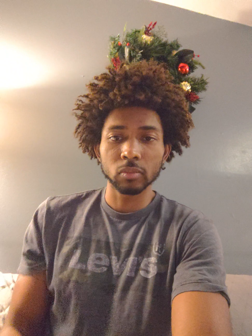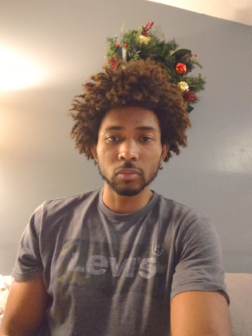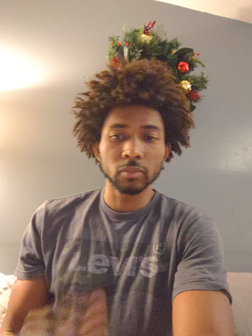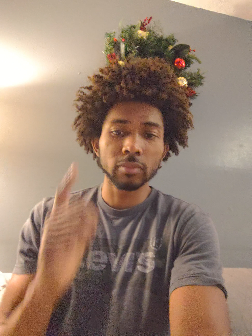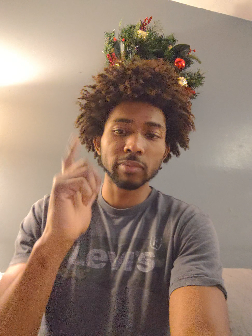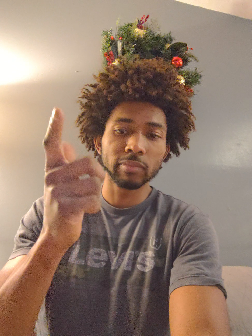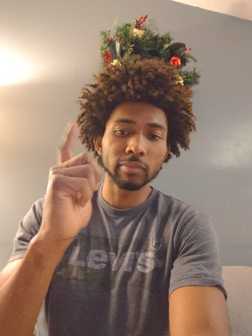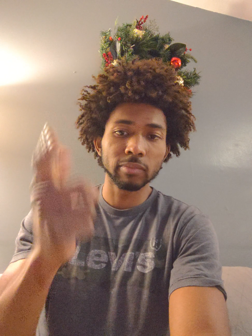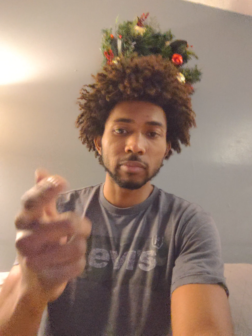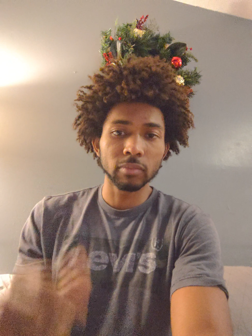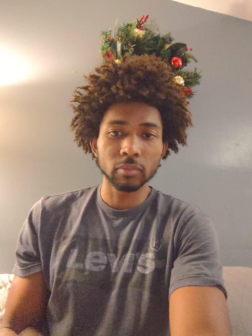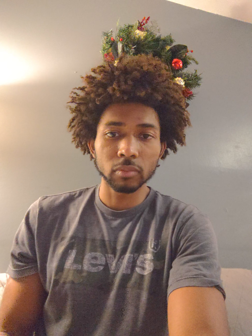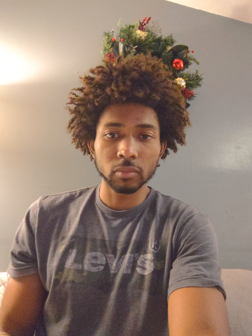later